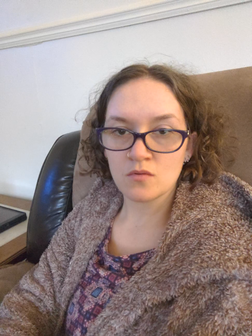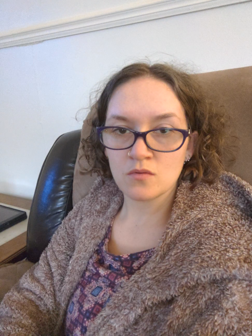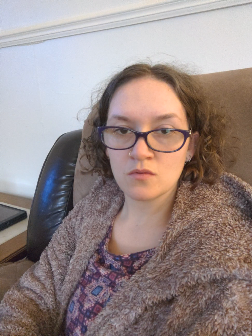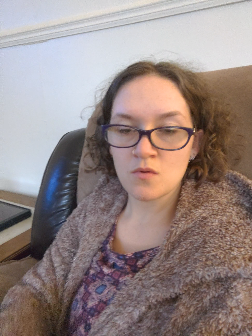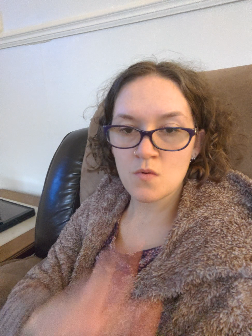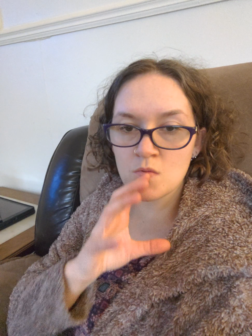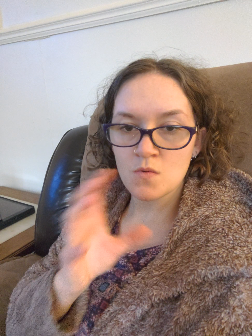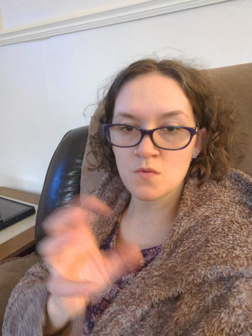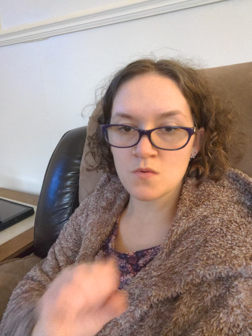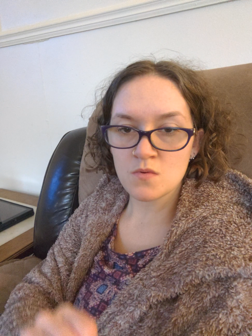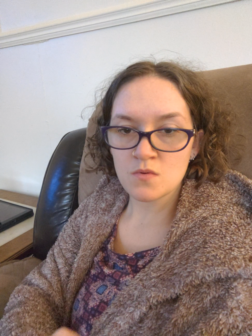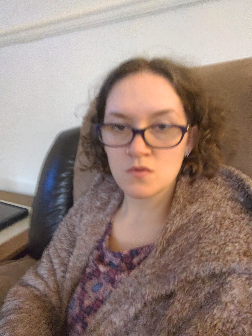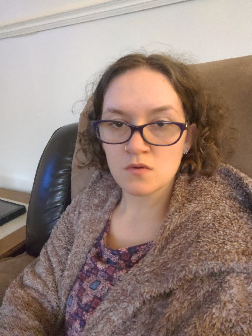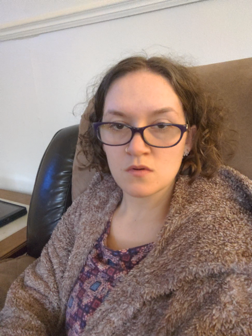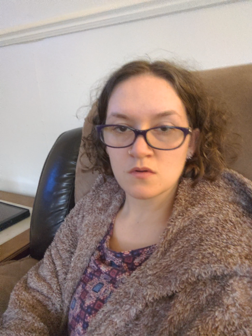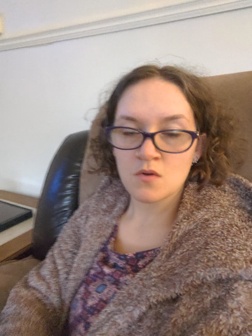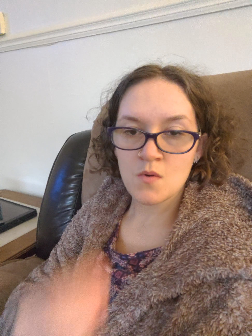old